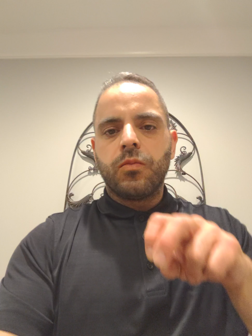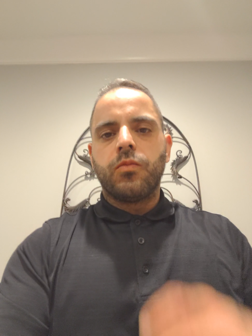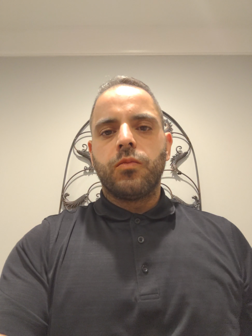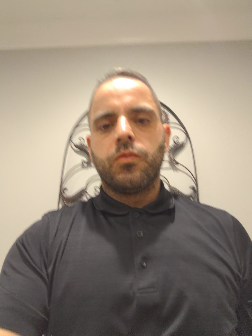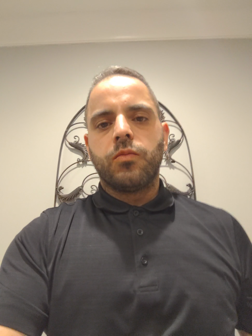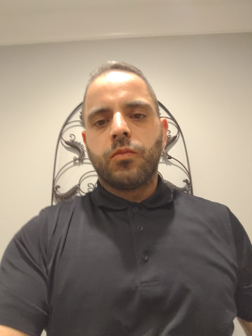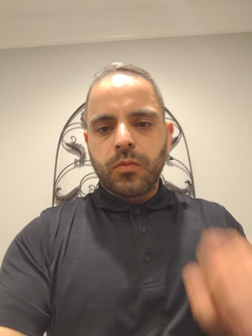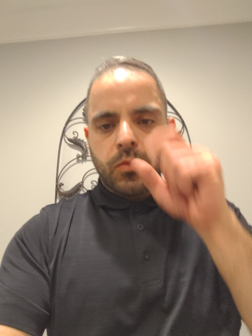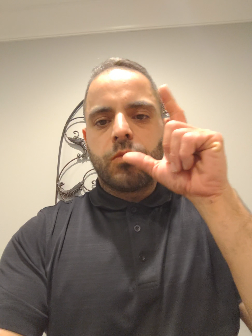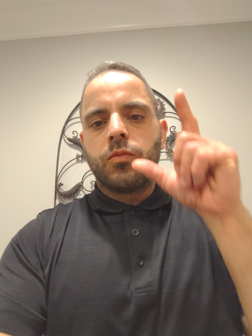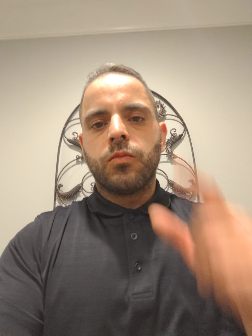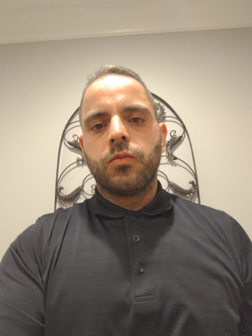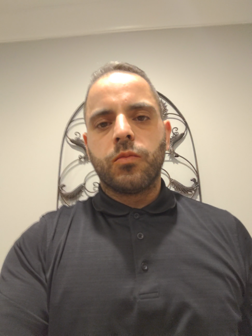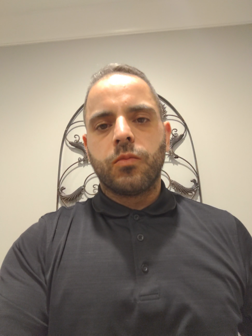awake